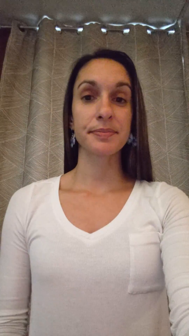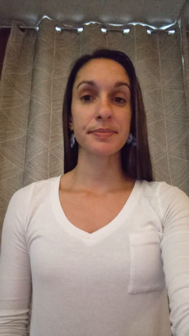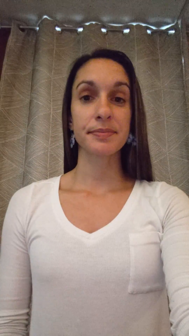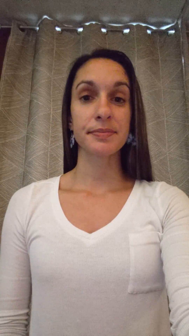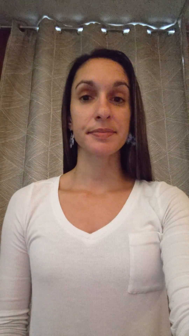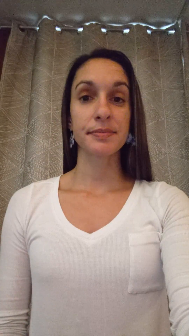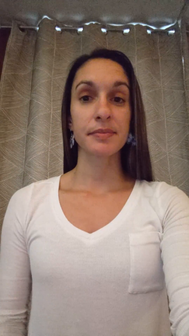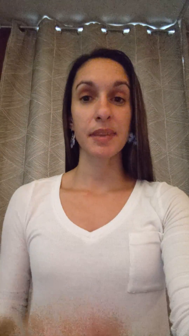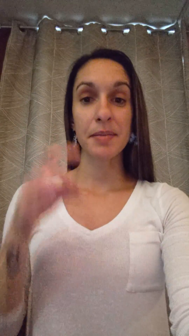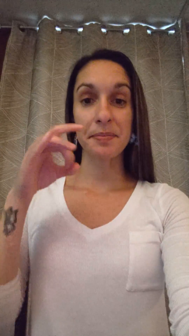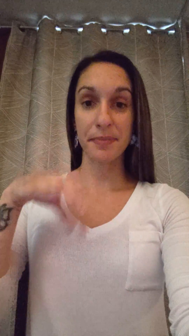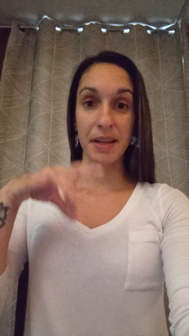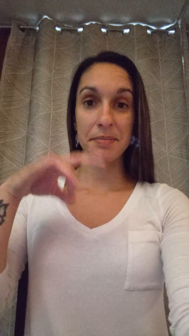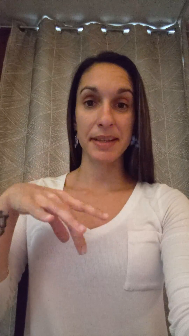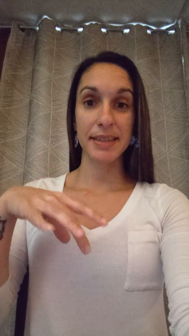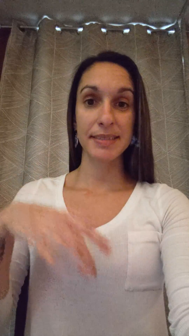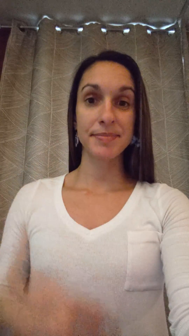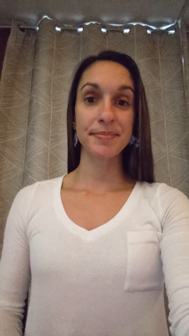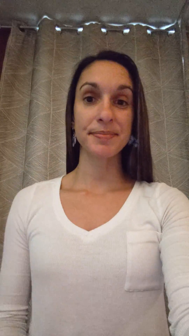pumpkin